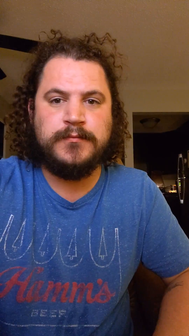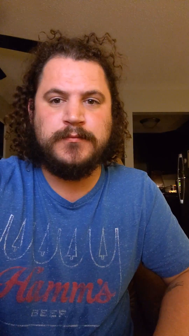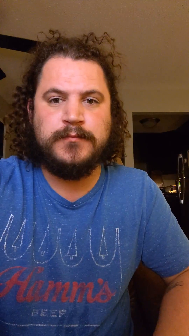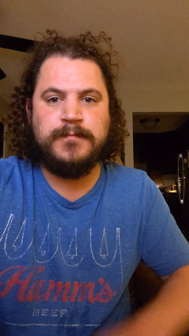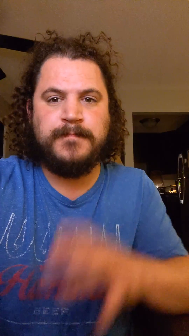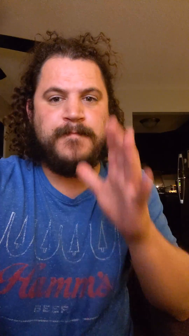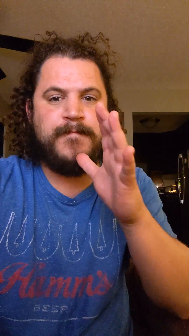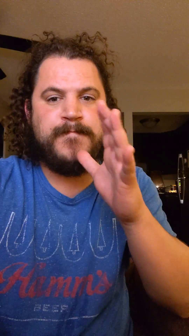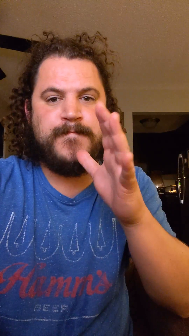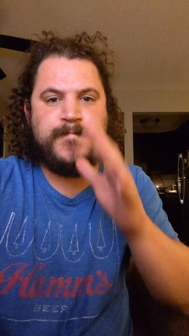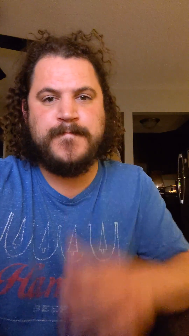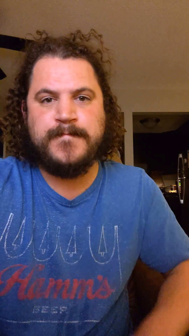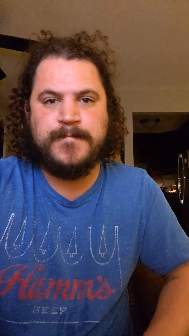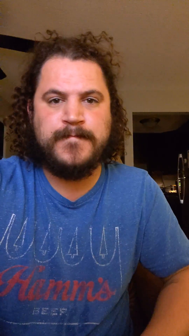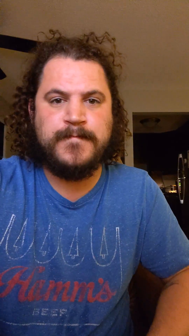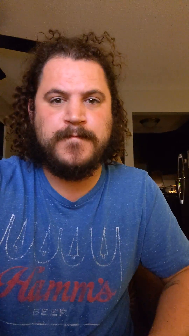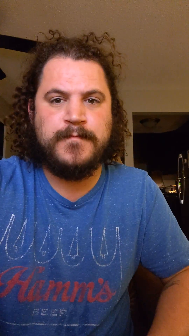mommy